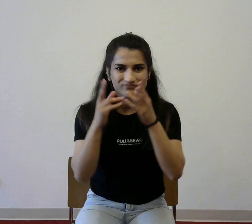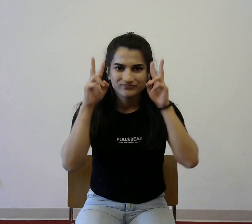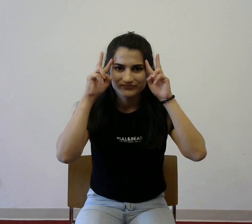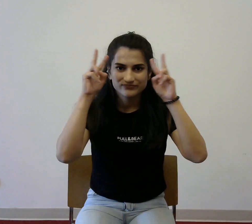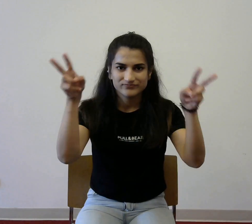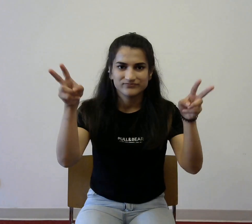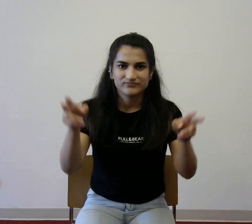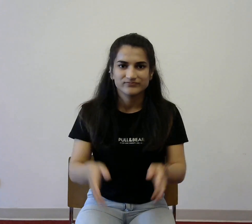bilmir